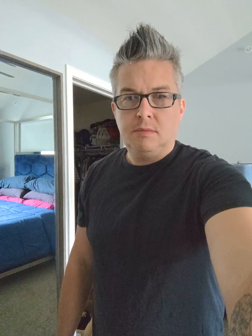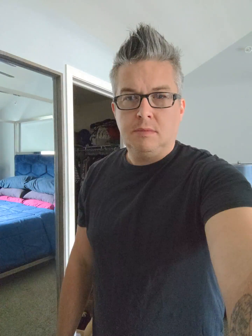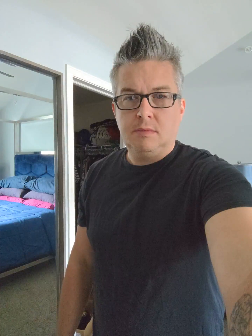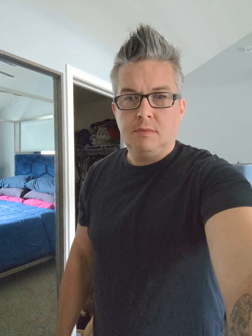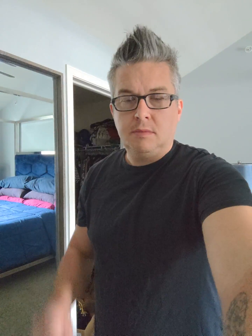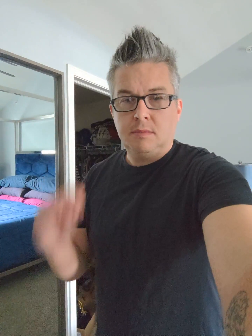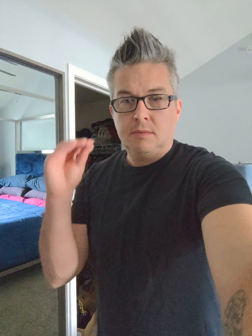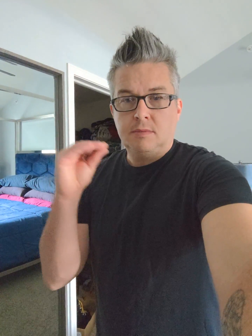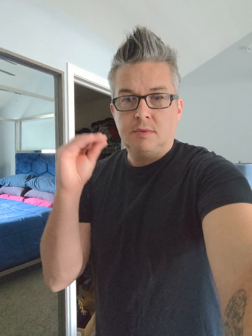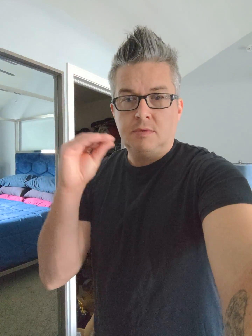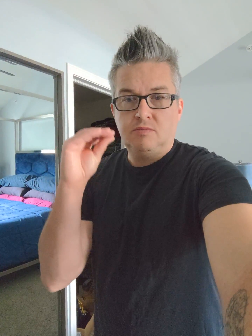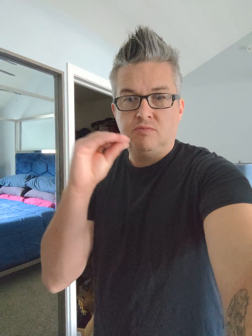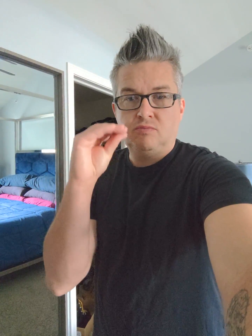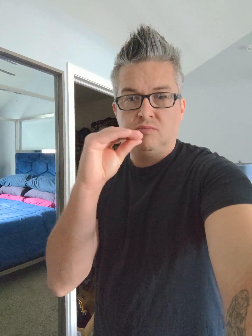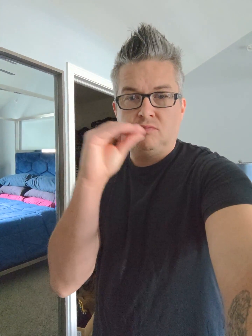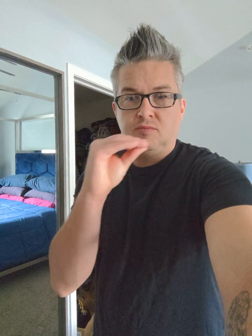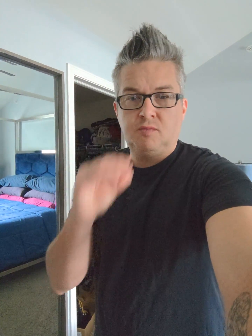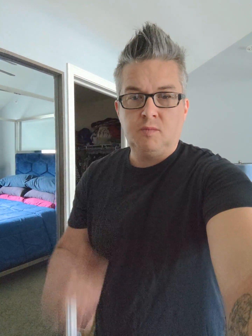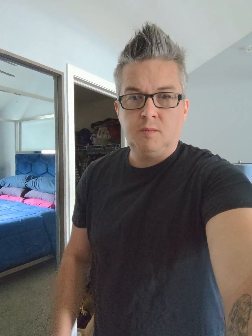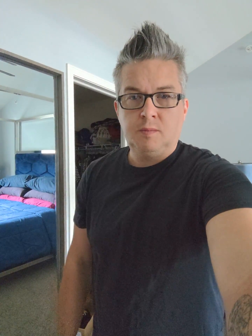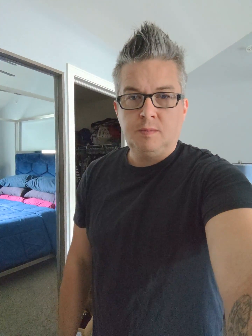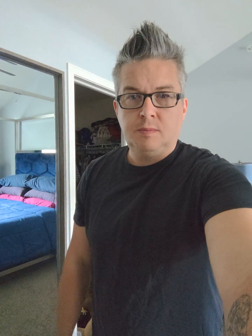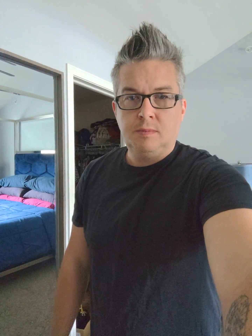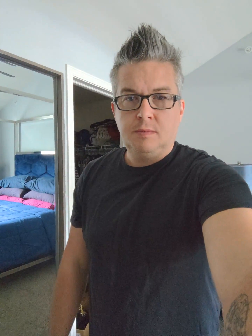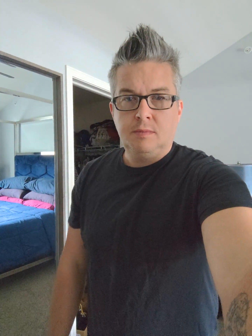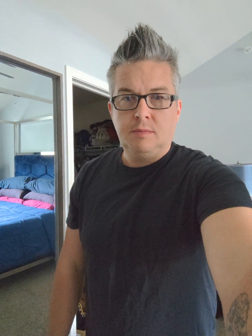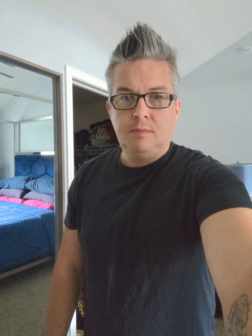dinosaur